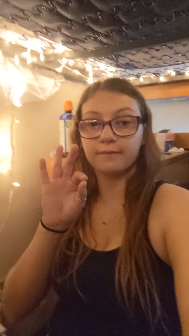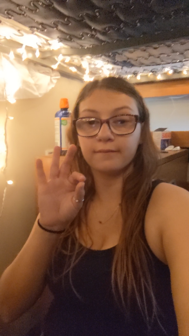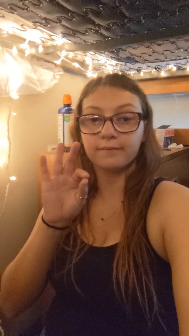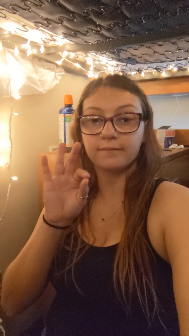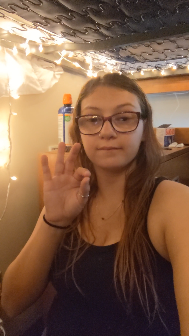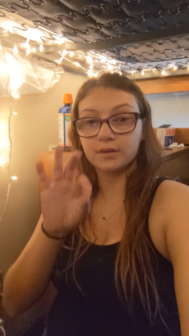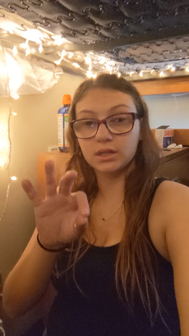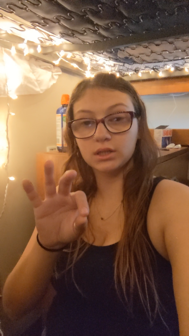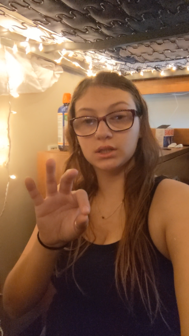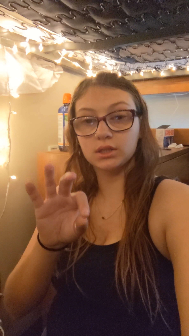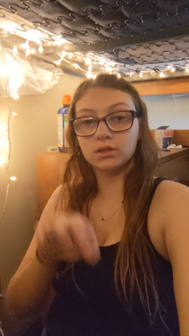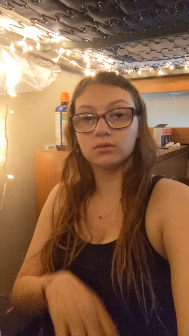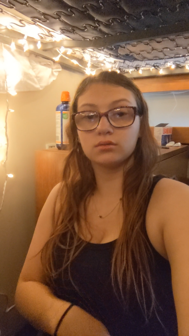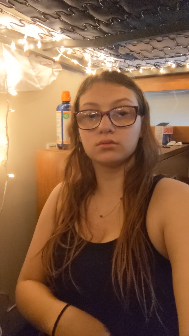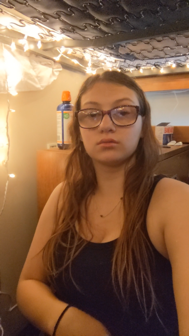fit